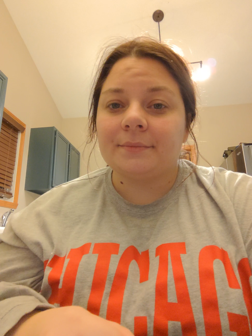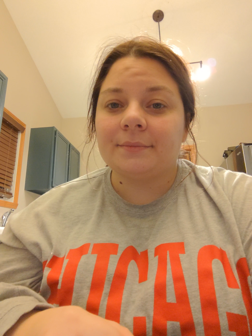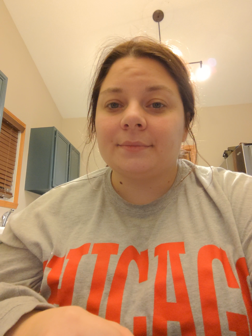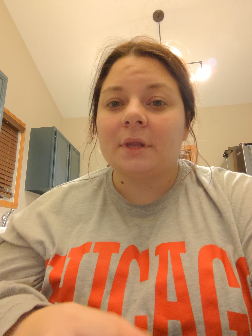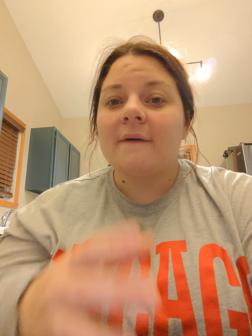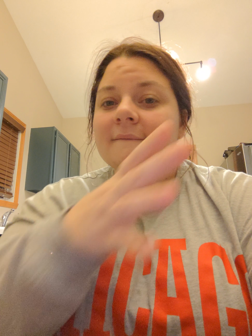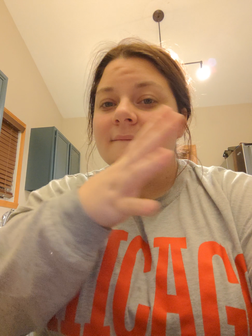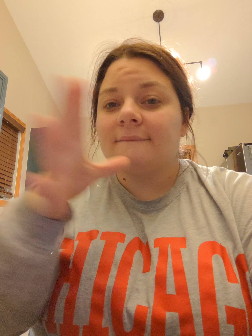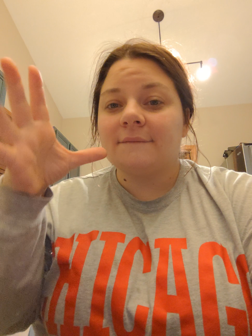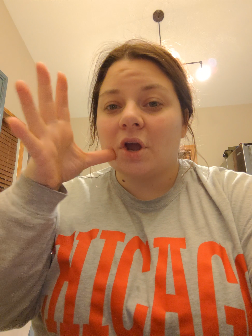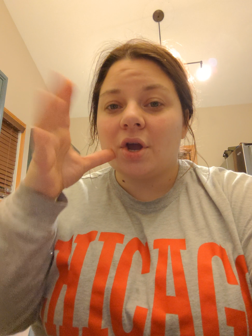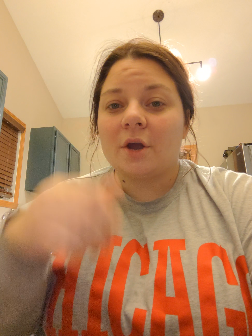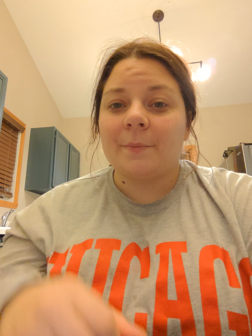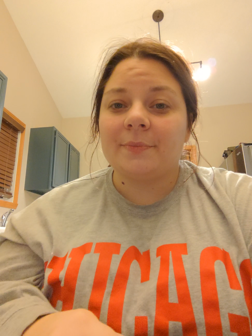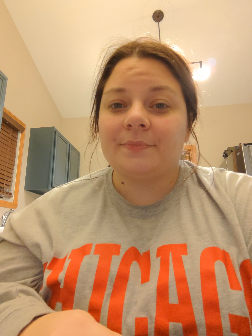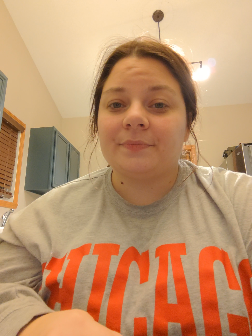farm